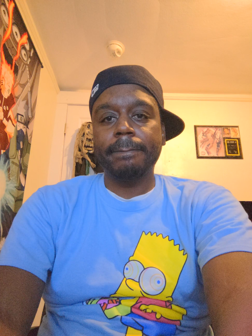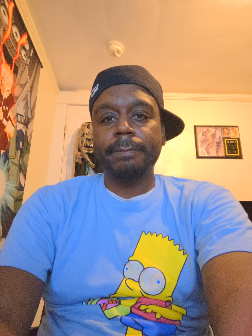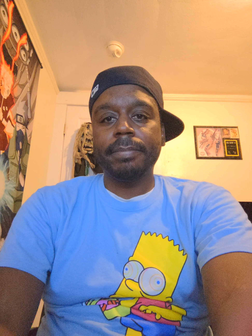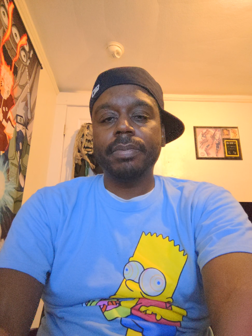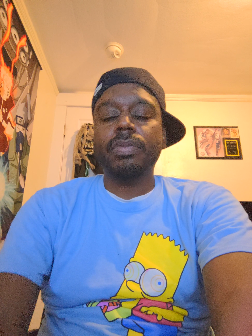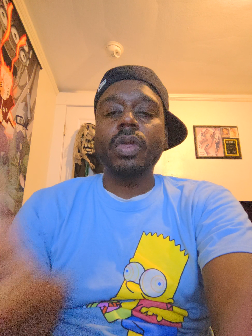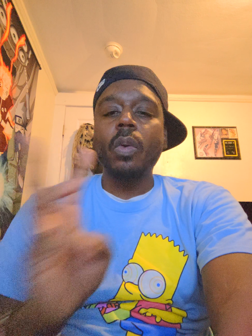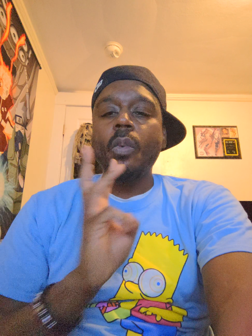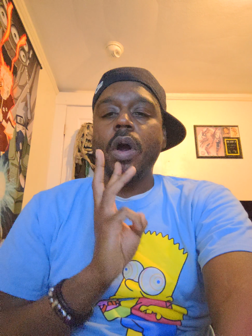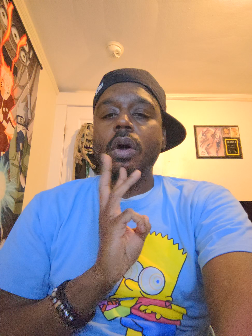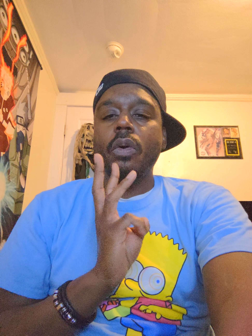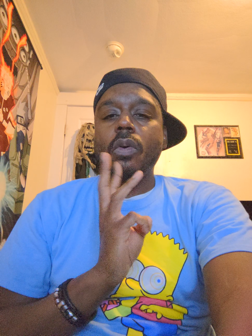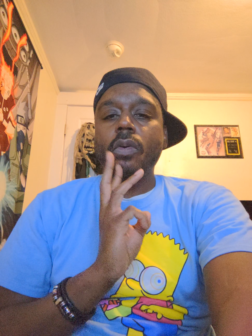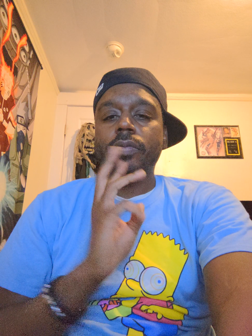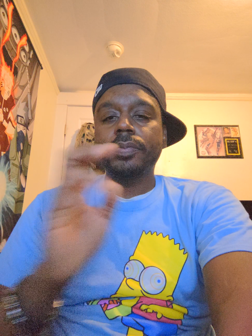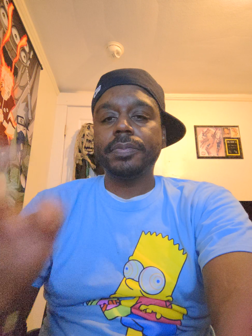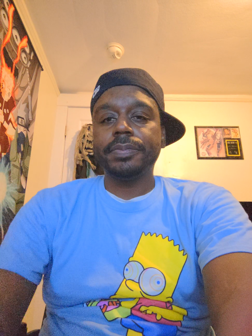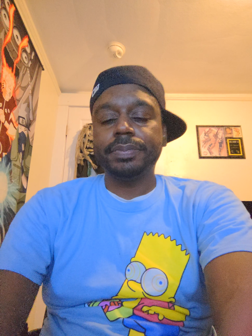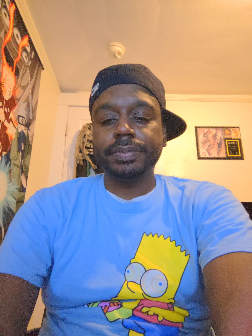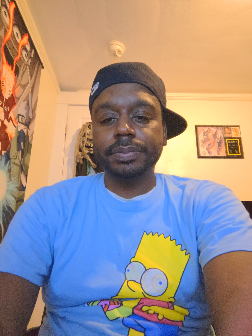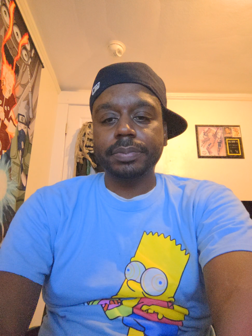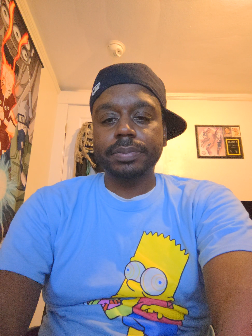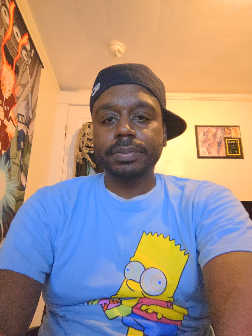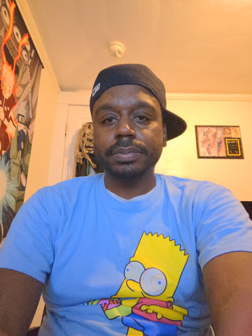water